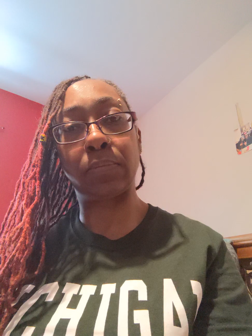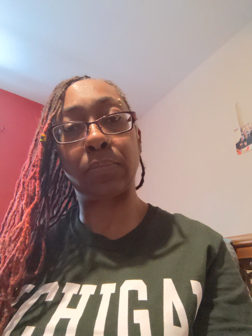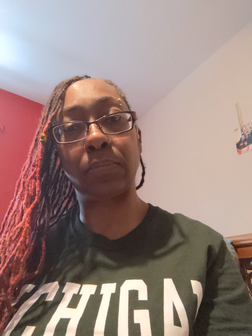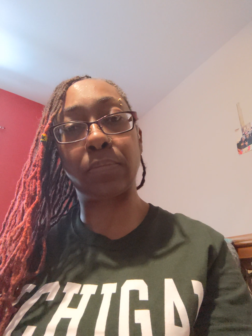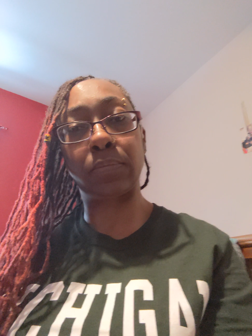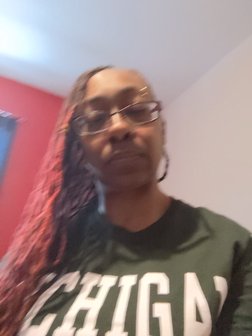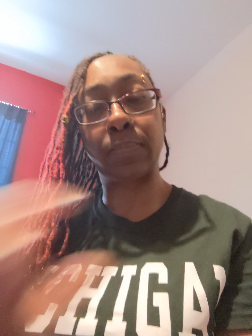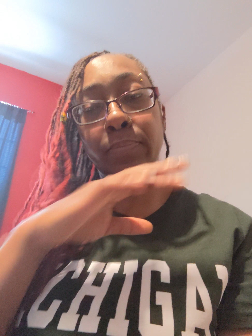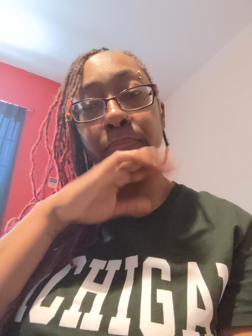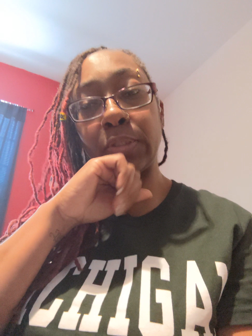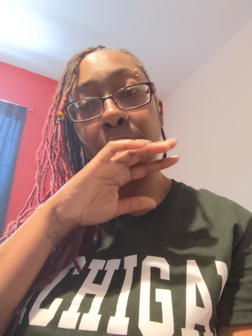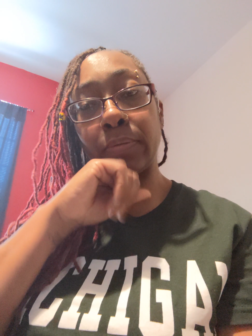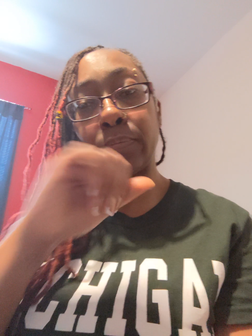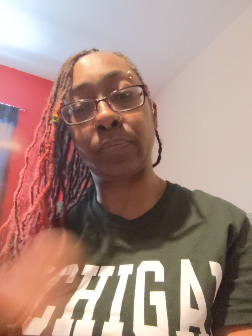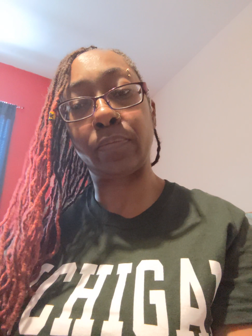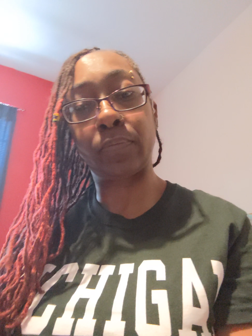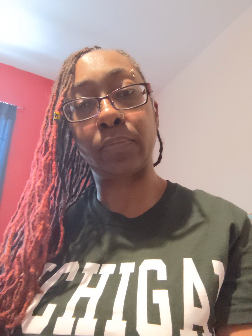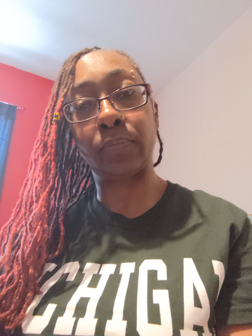pig